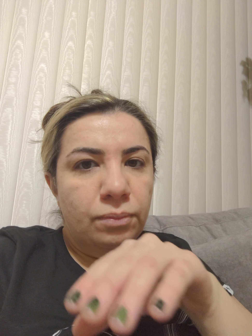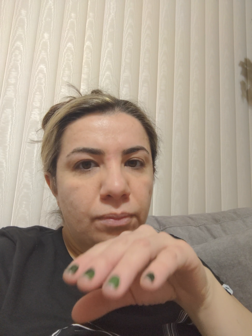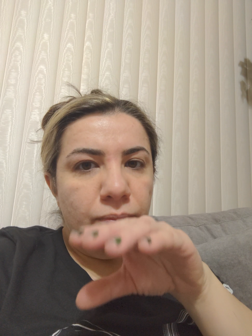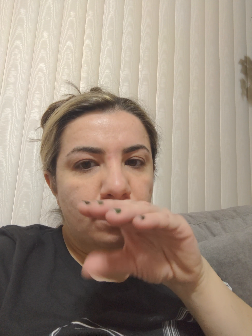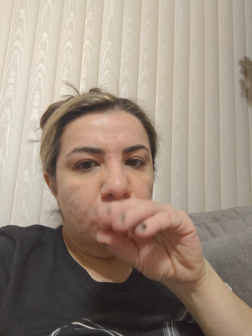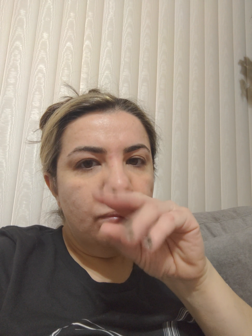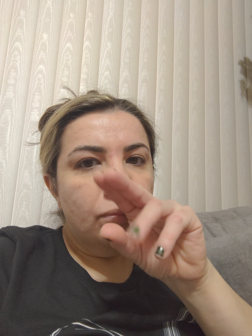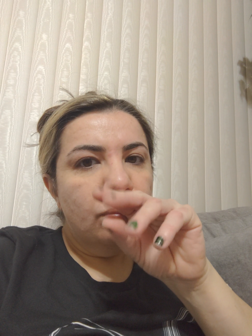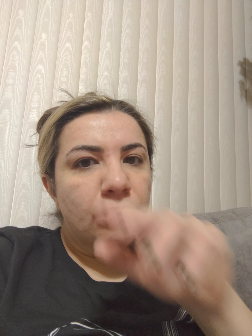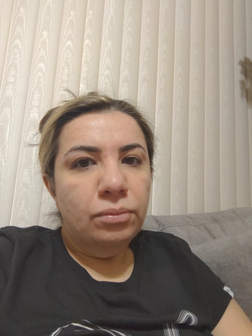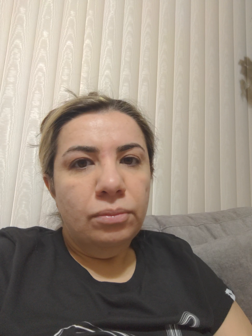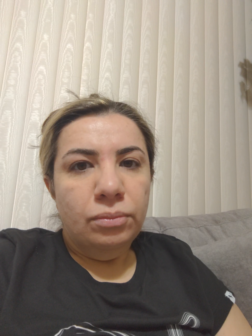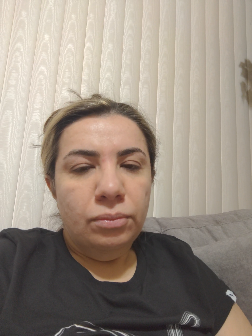goose